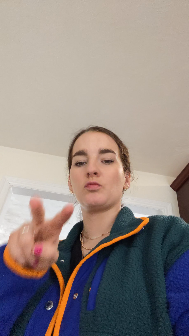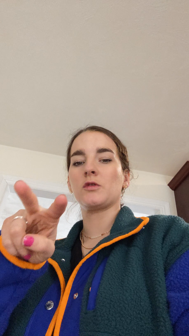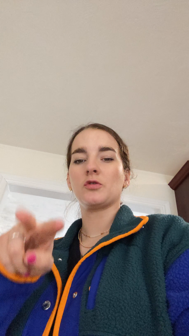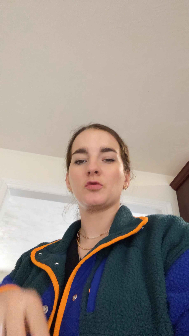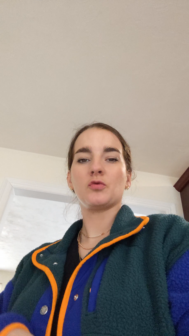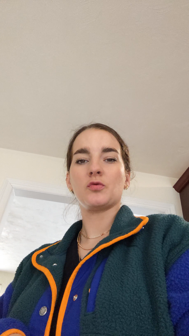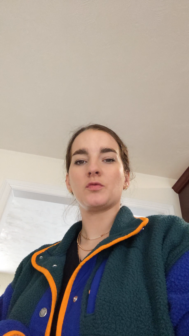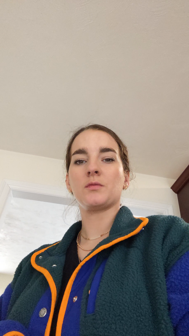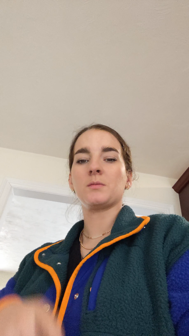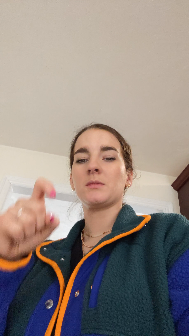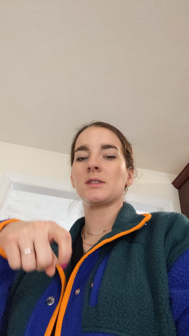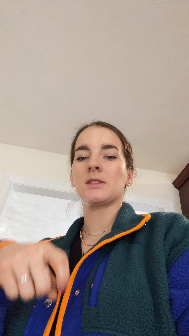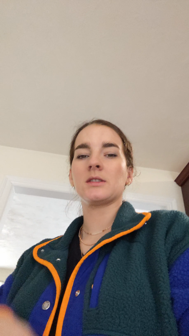must